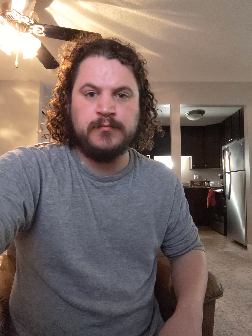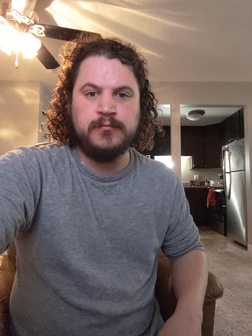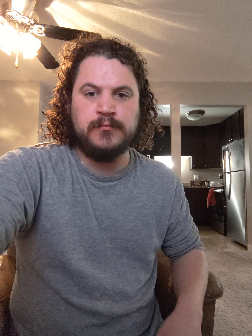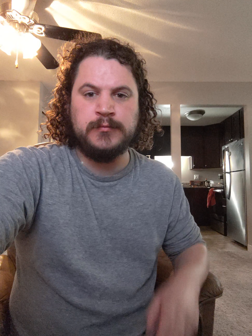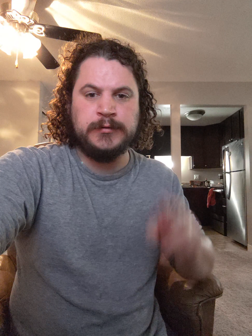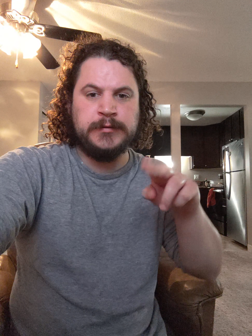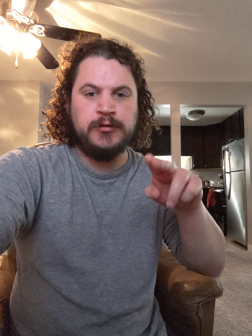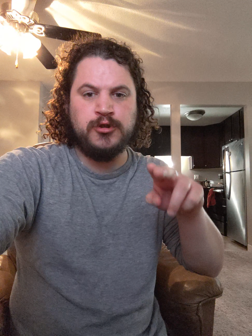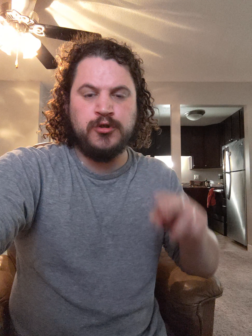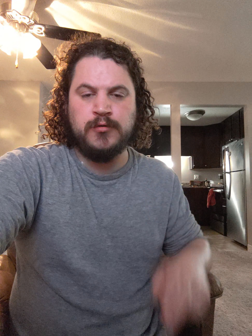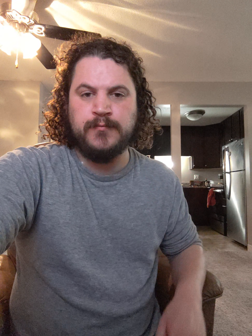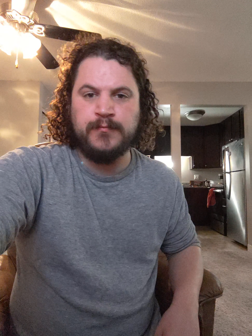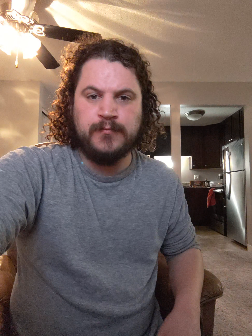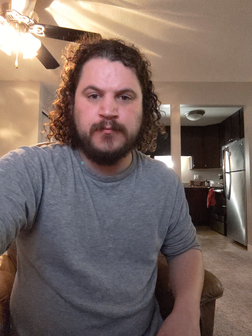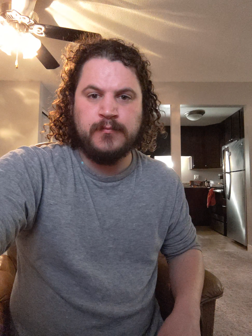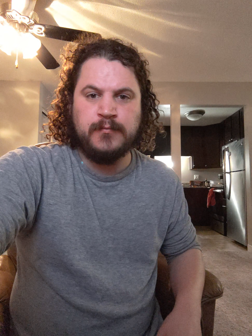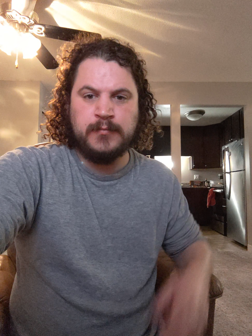chair